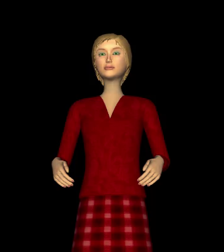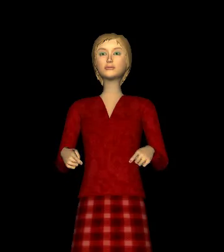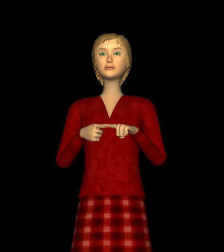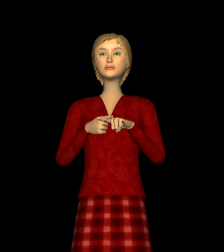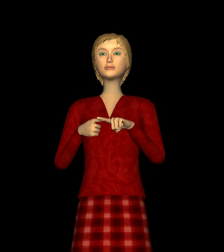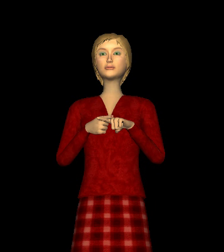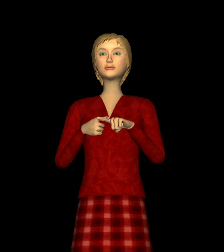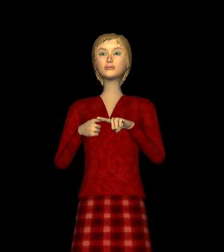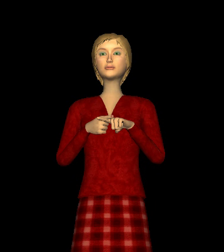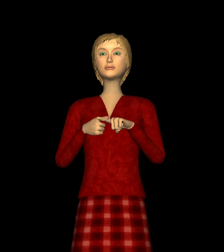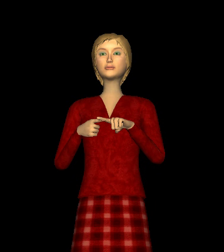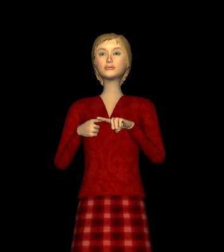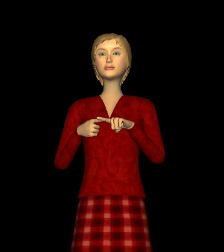سكاكين